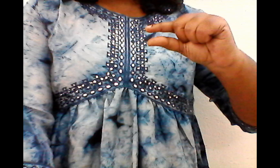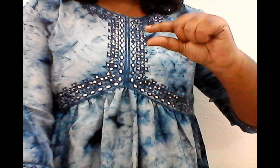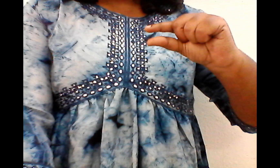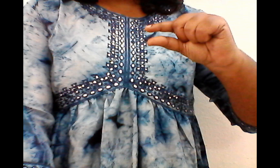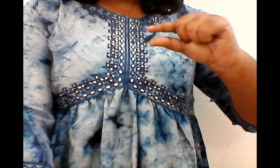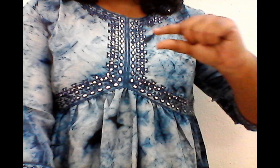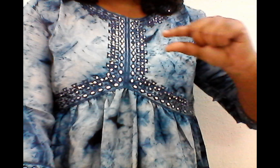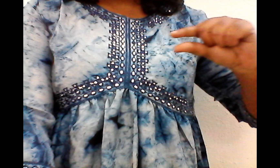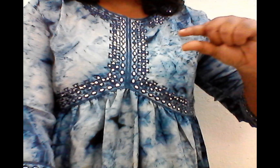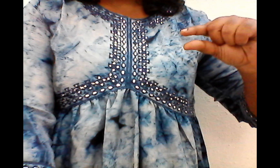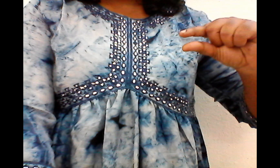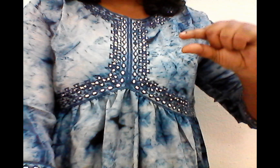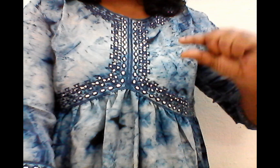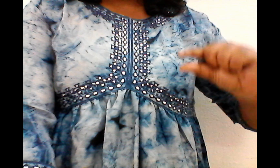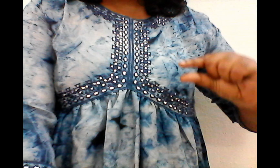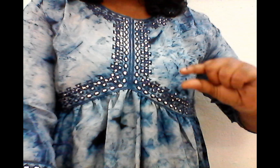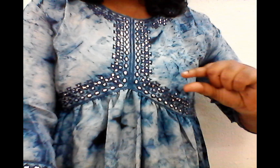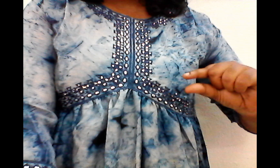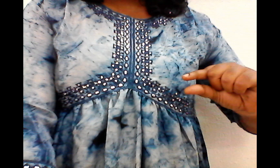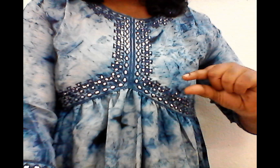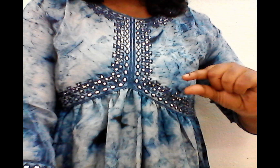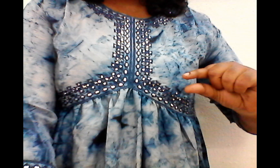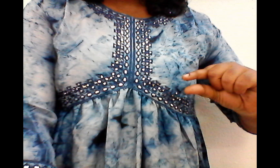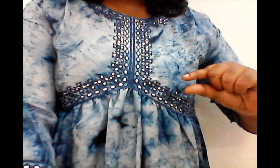ഊ